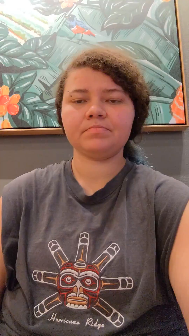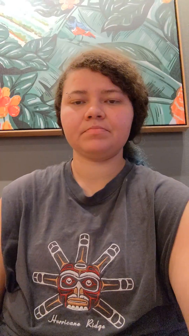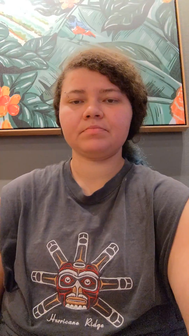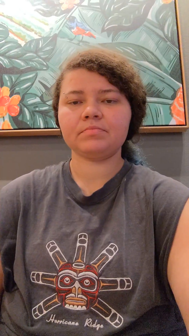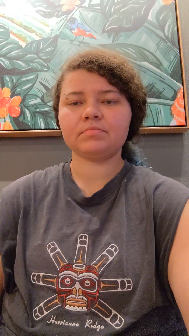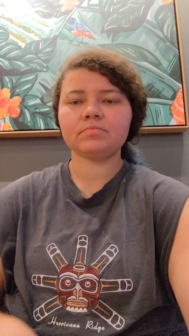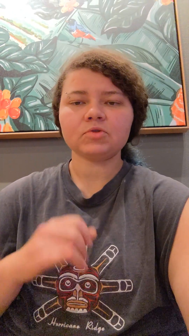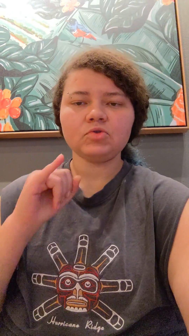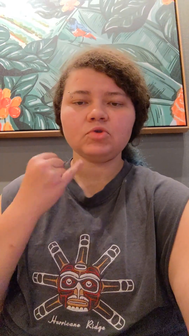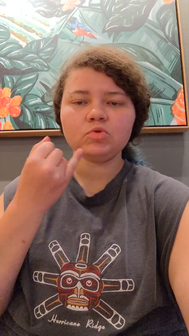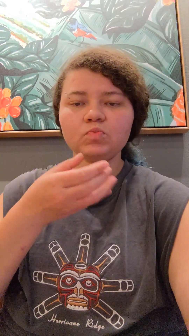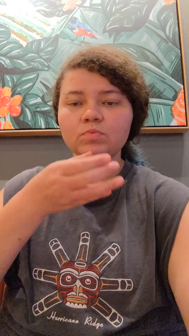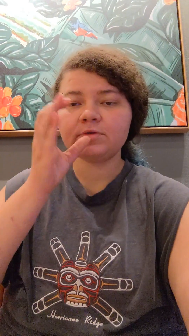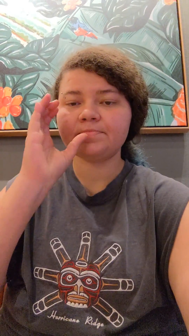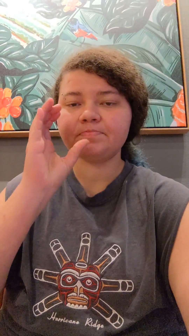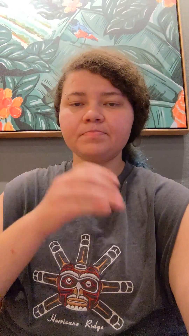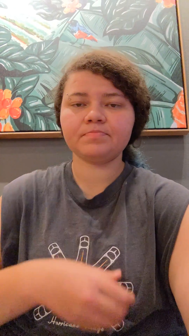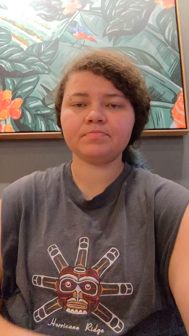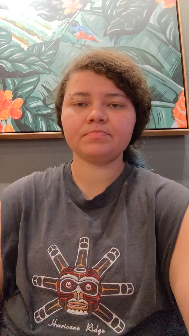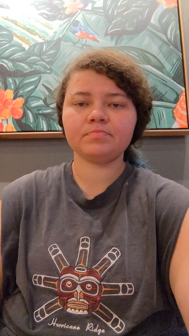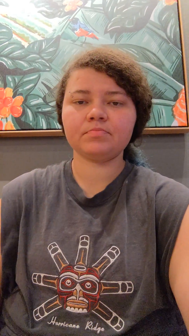juice